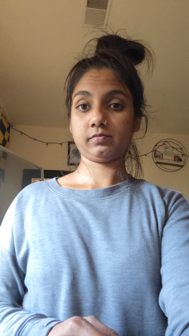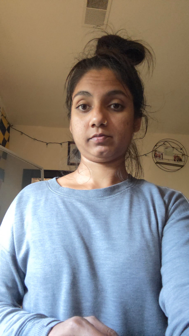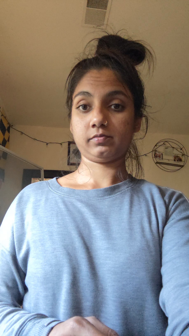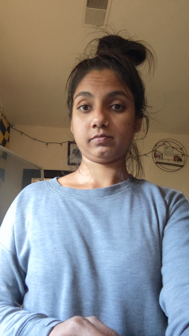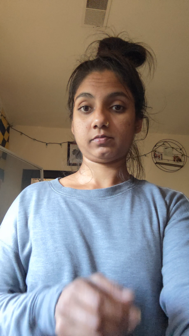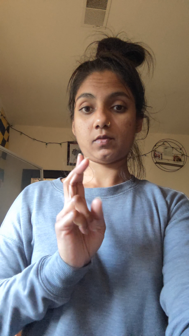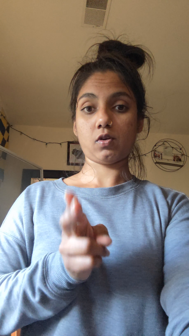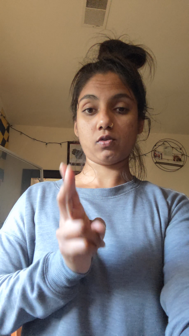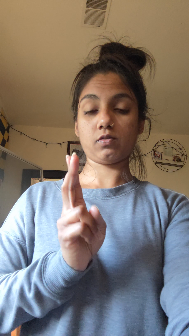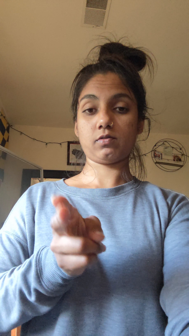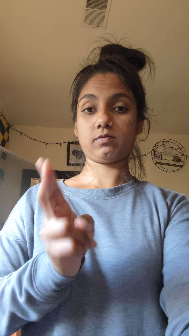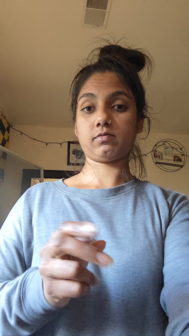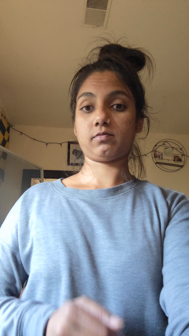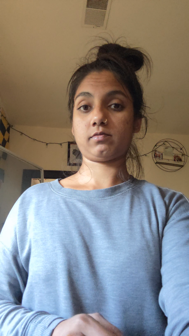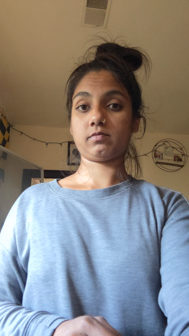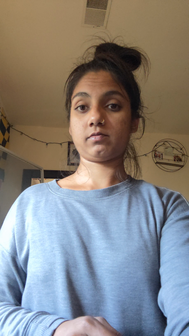hurry